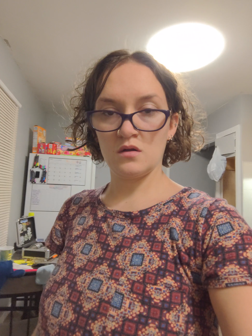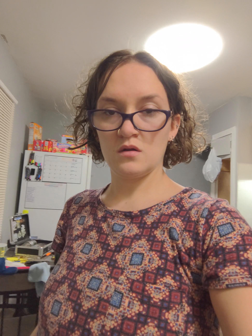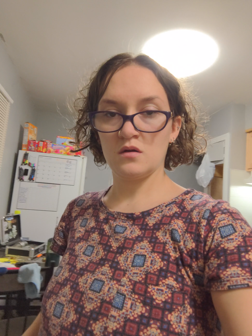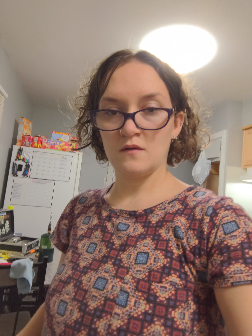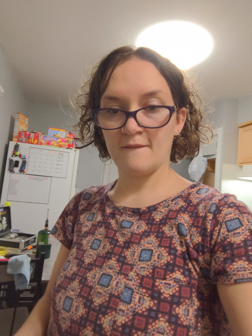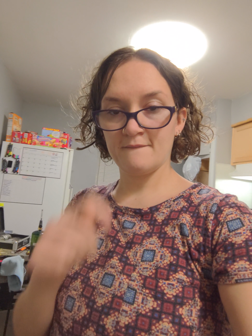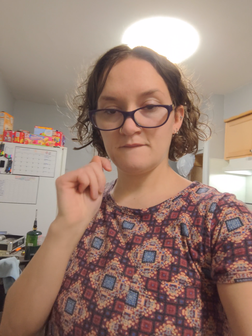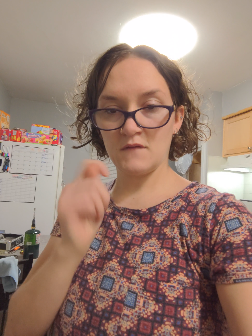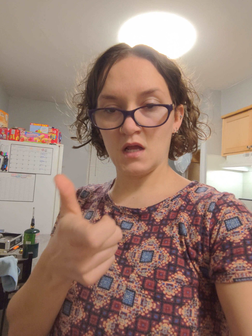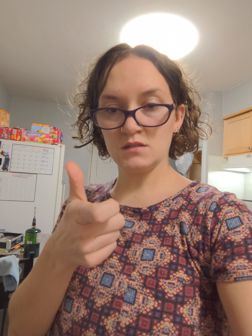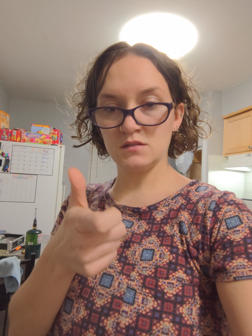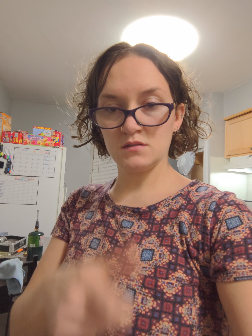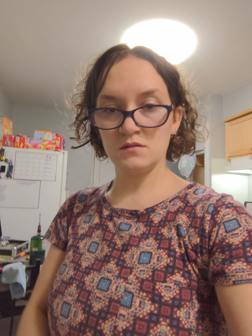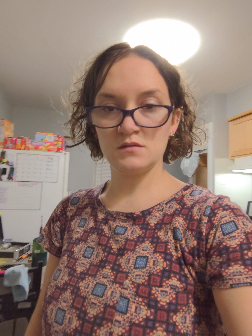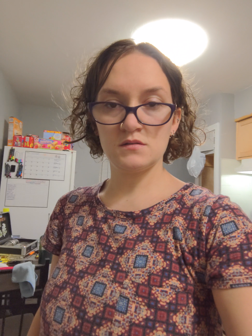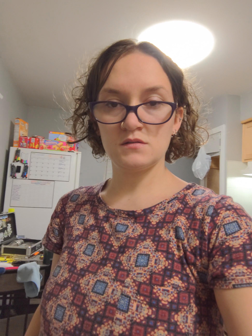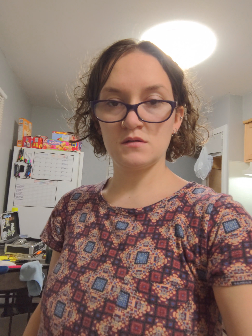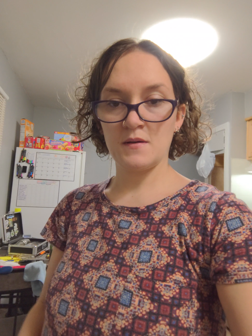fast